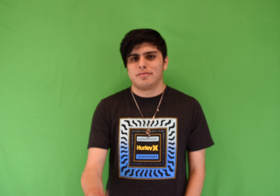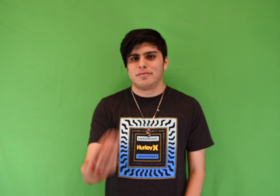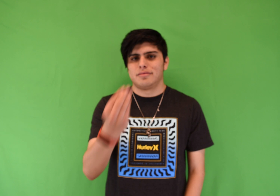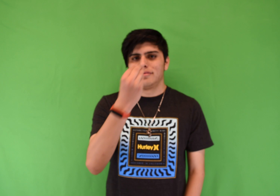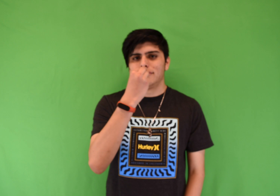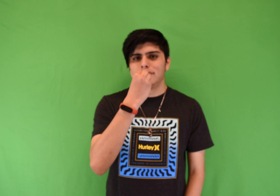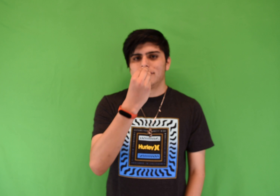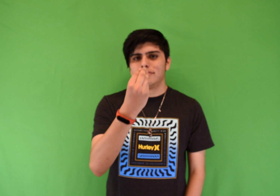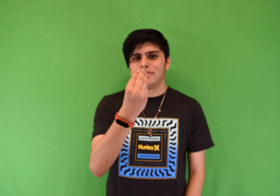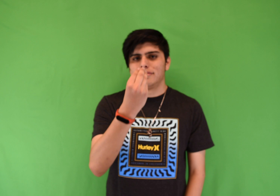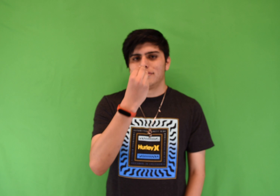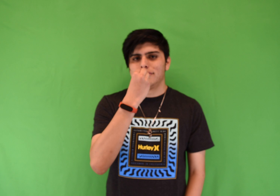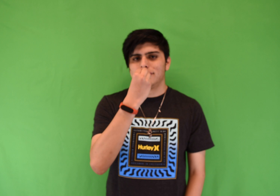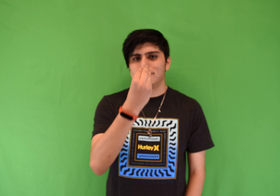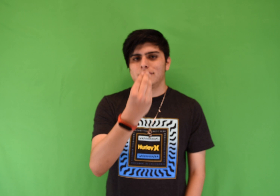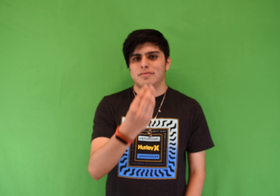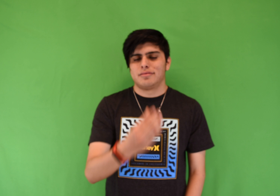comida